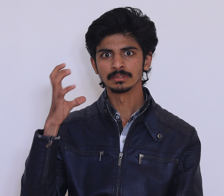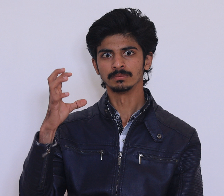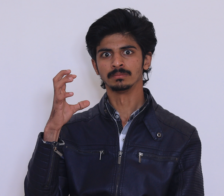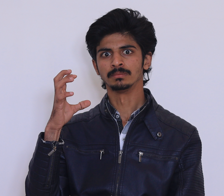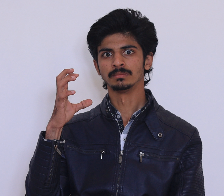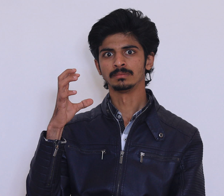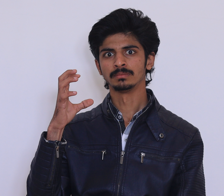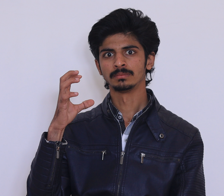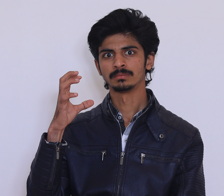stiff